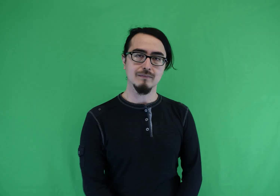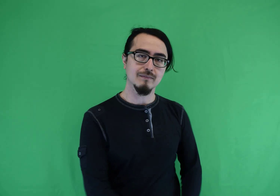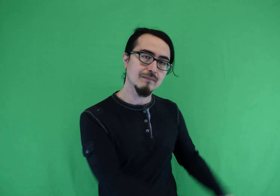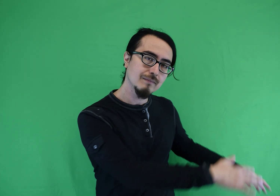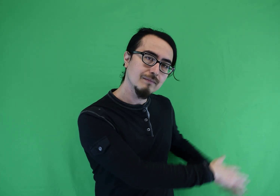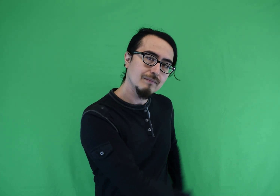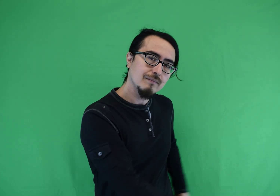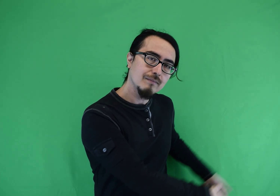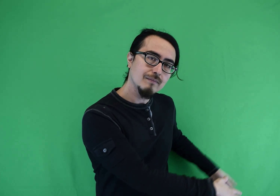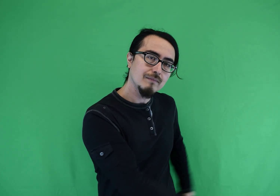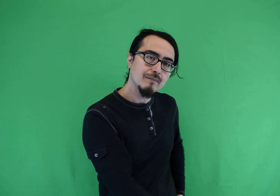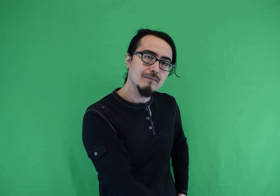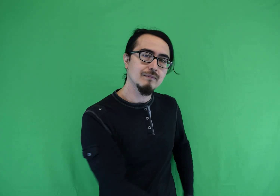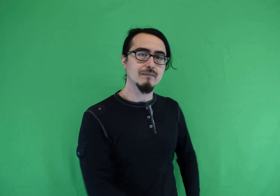pierna